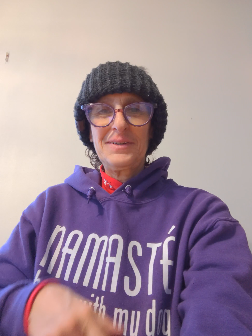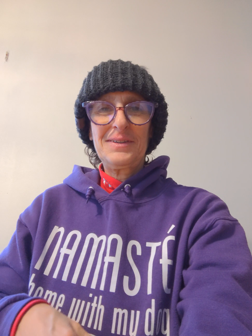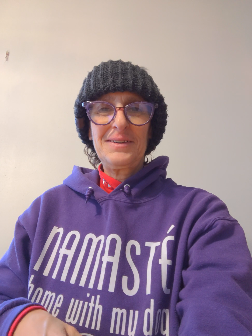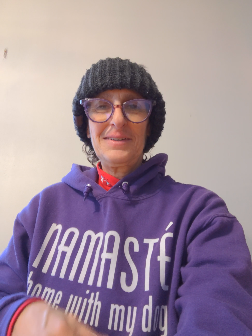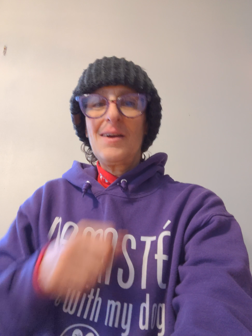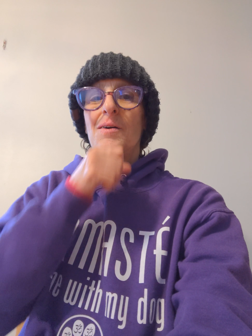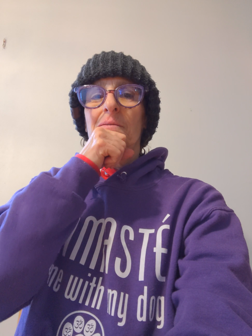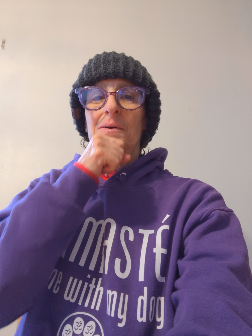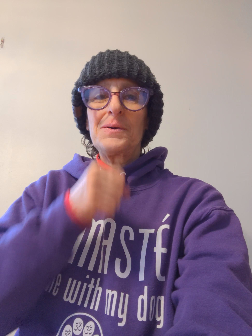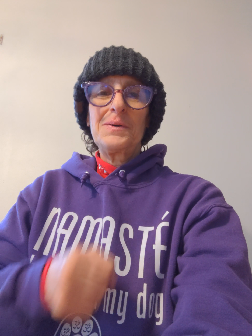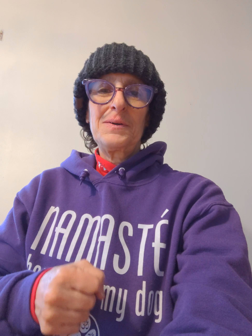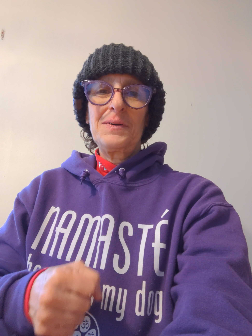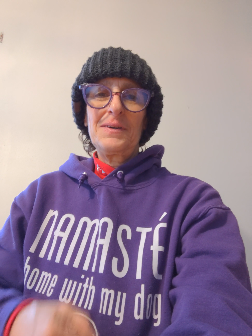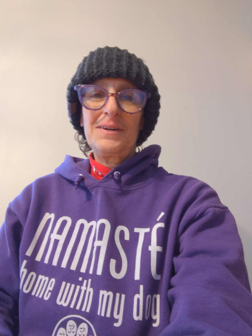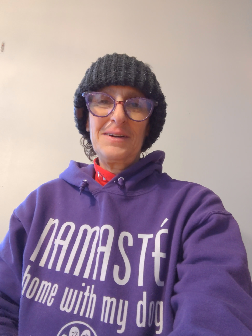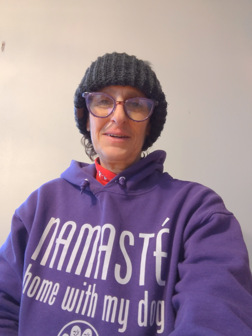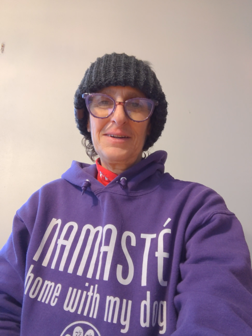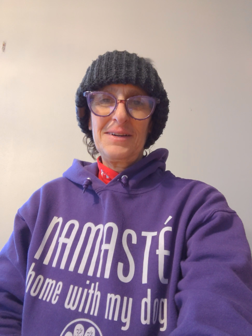old